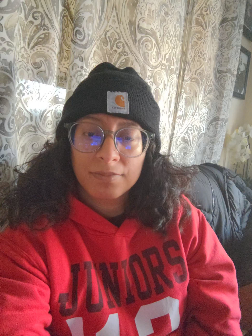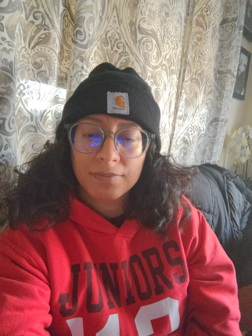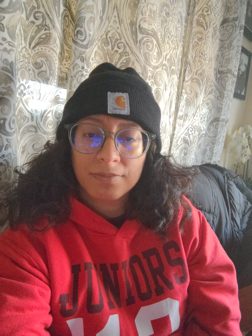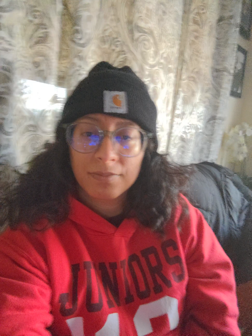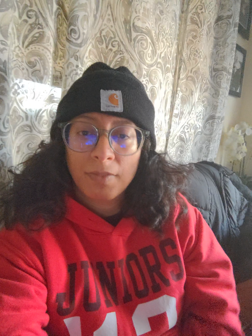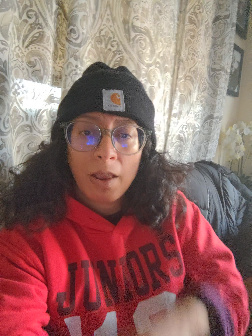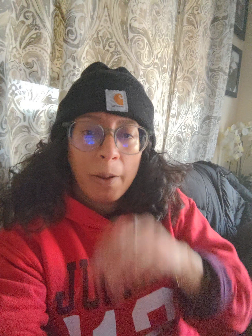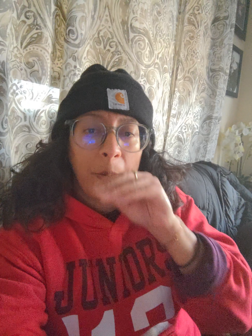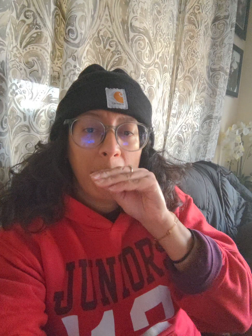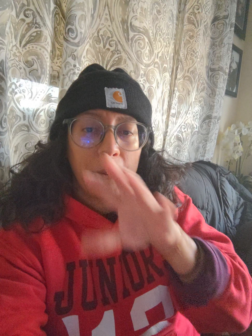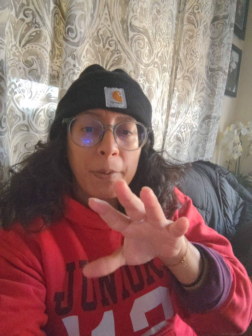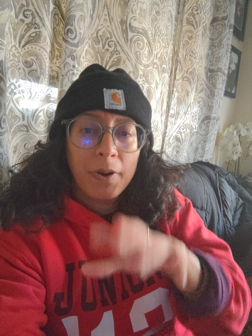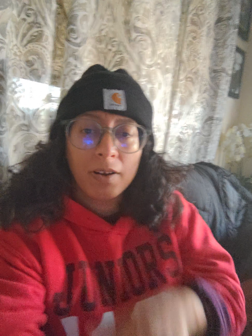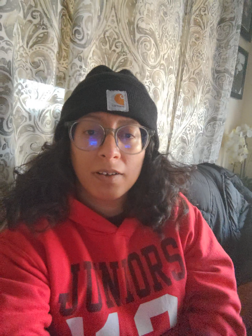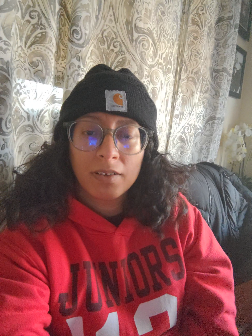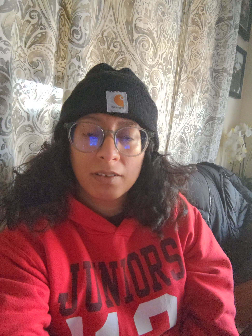blow